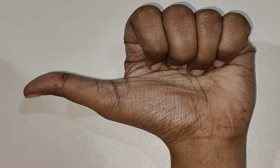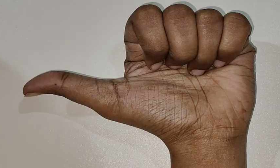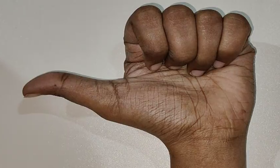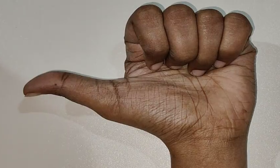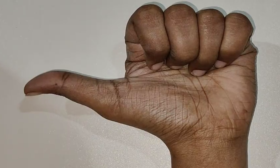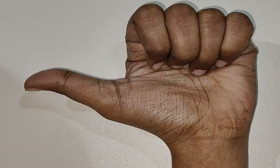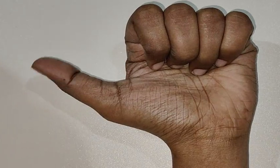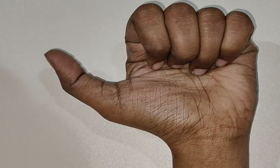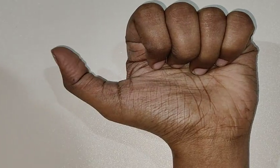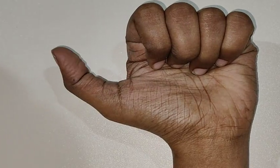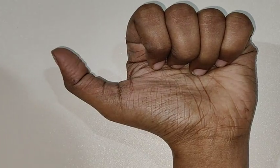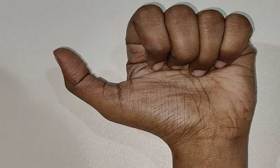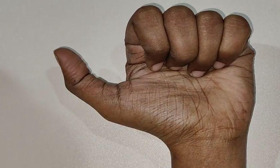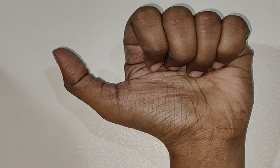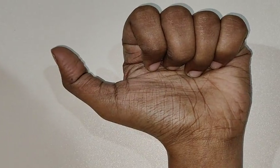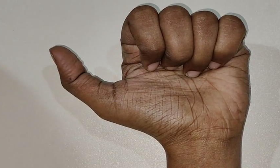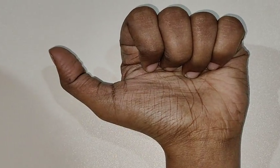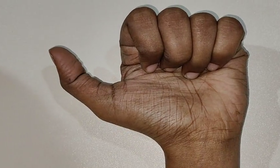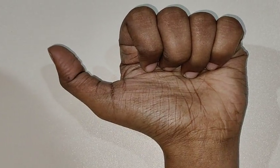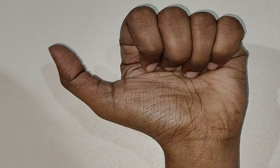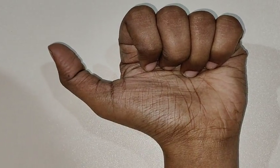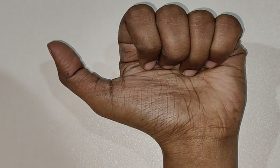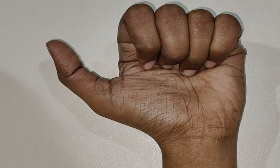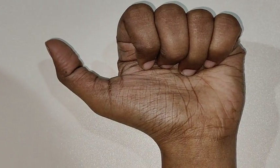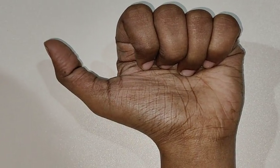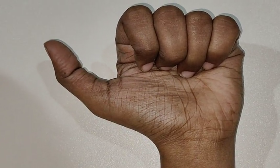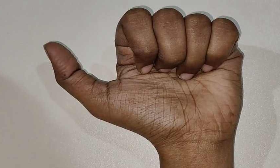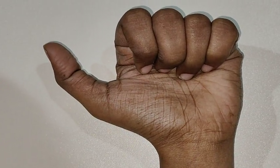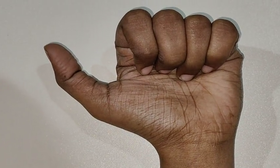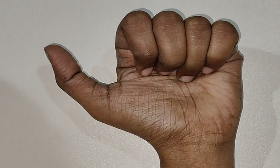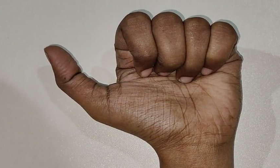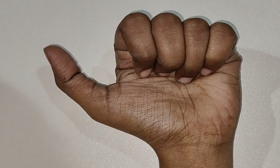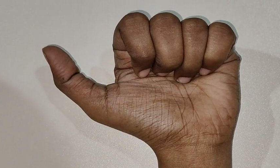ഏ